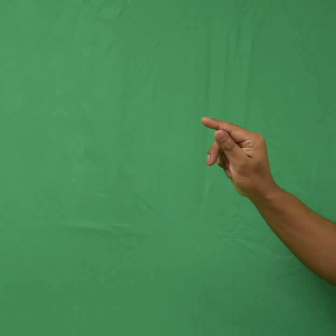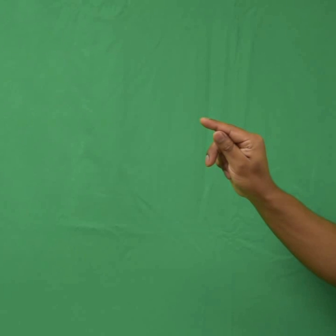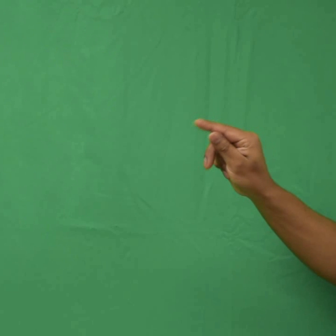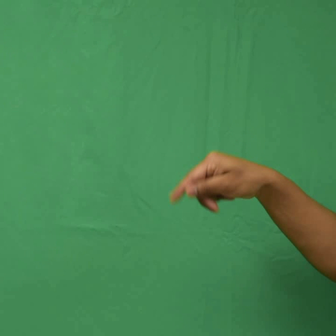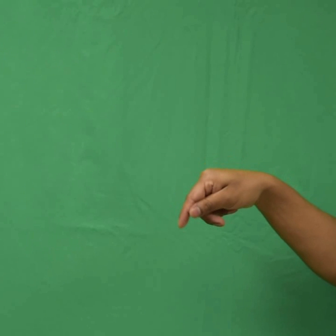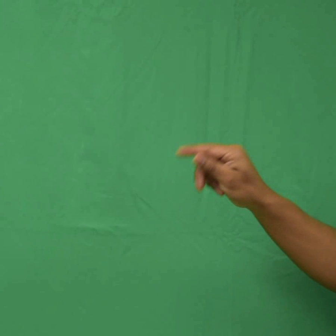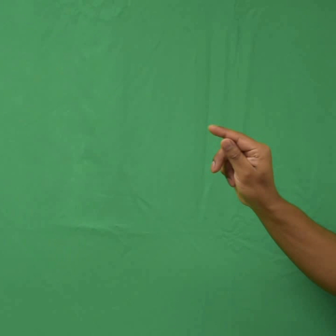K